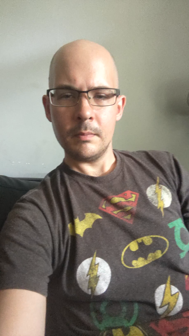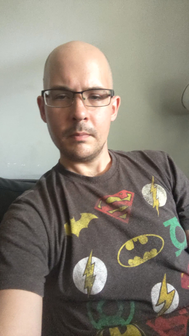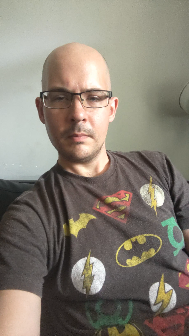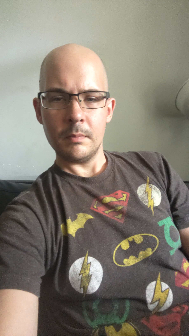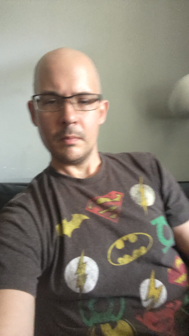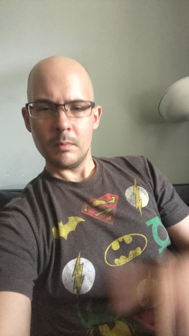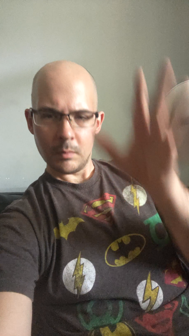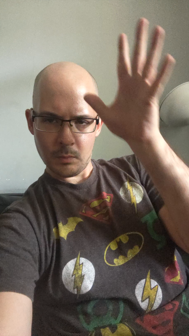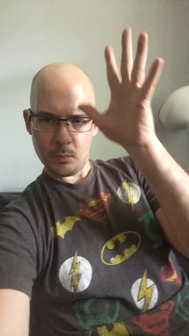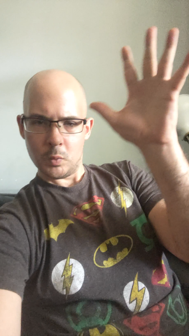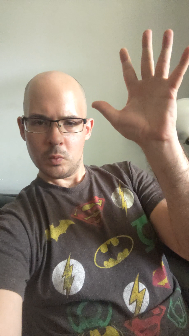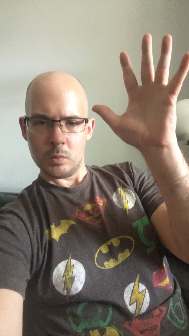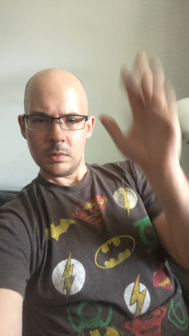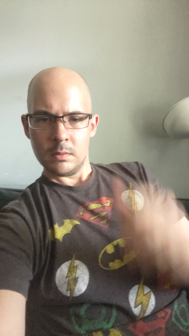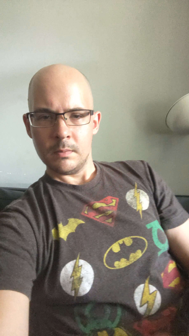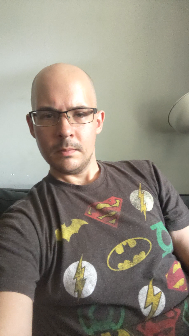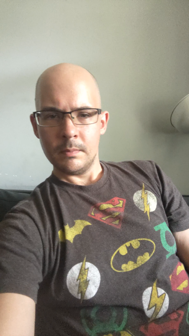moose